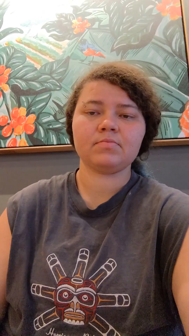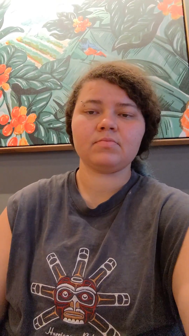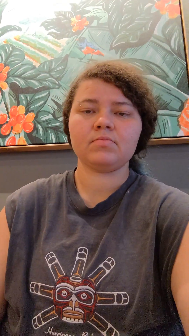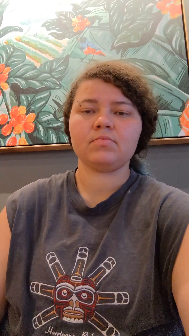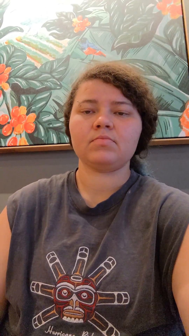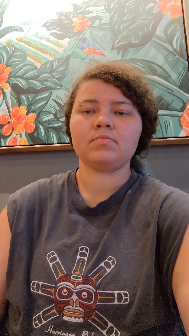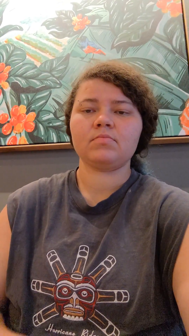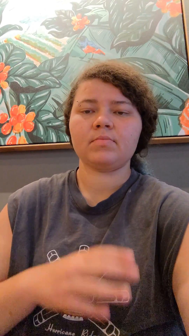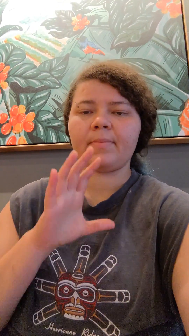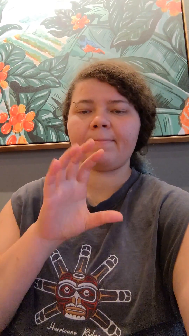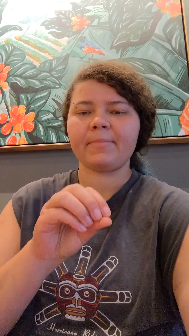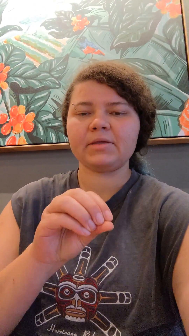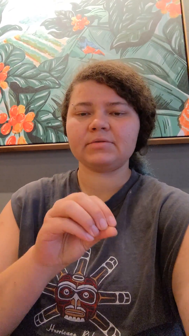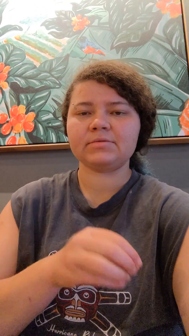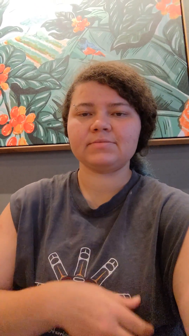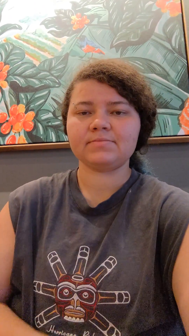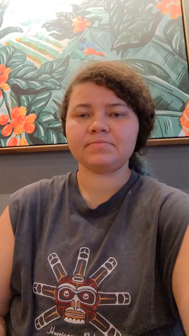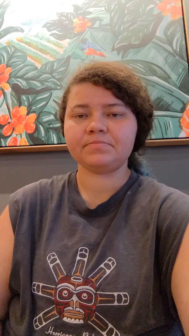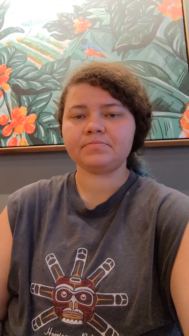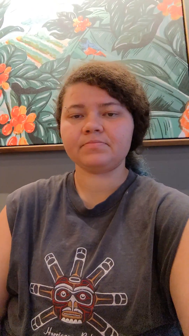bite